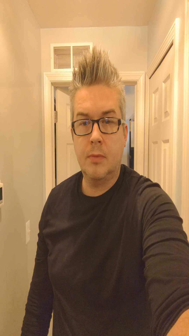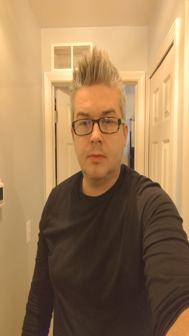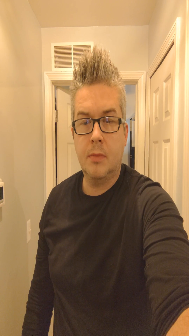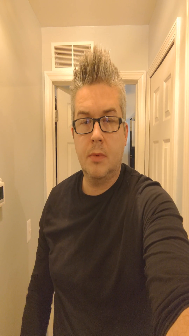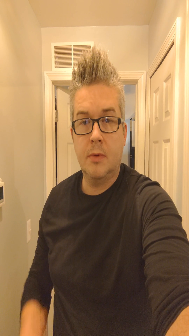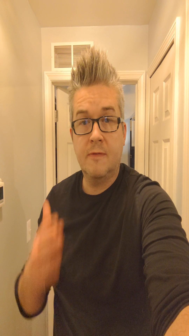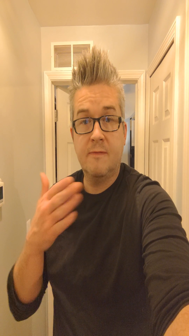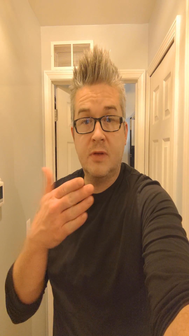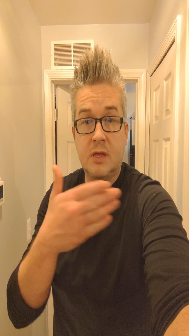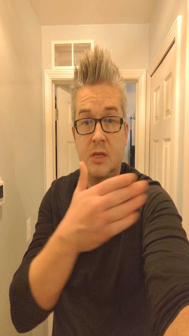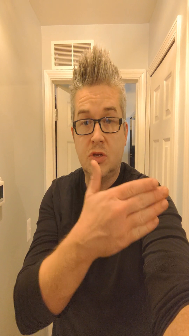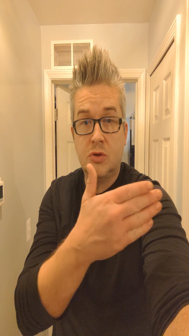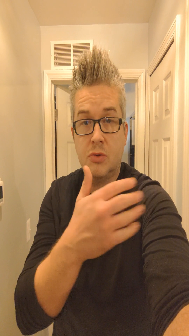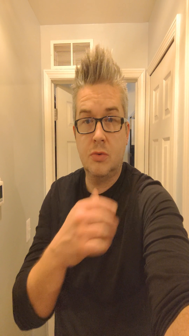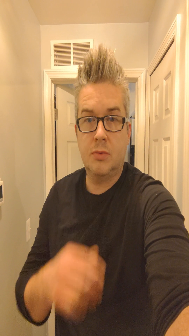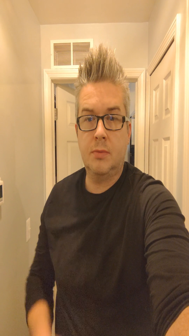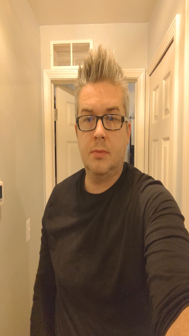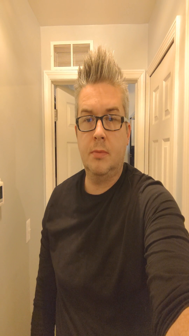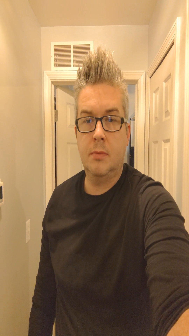fish